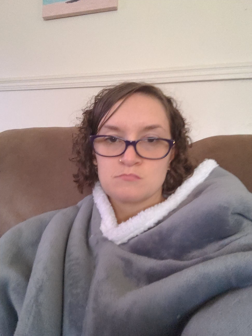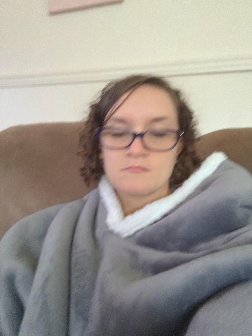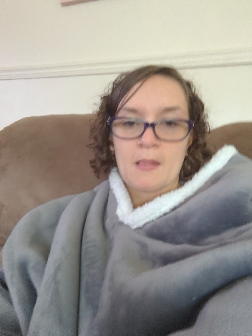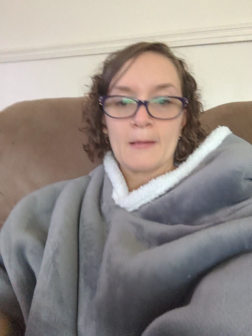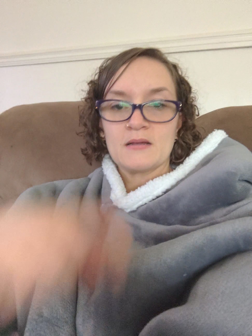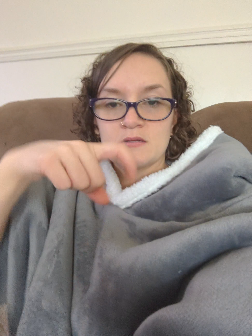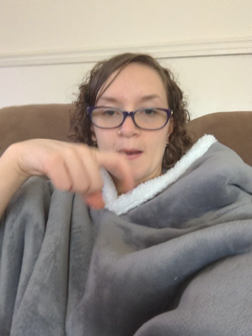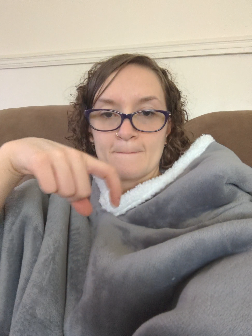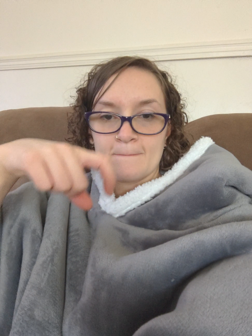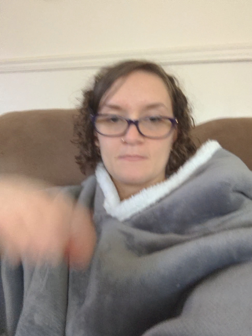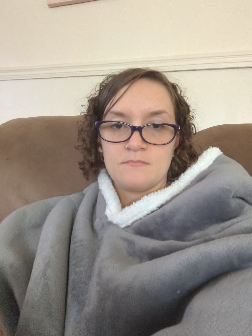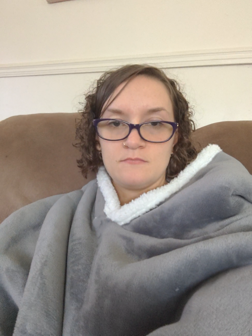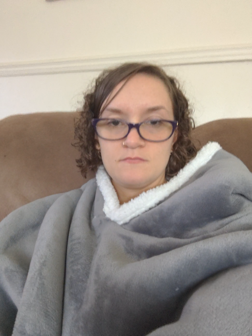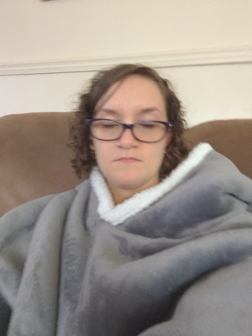time